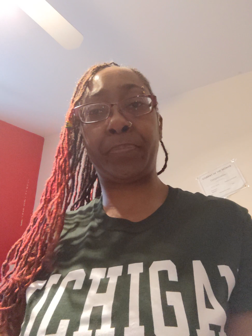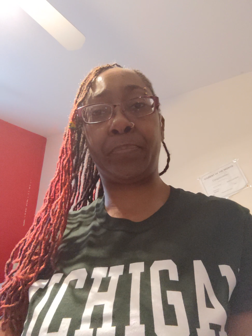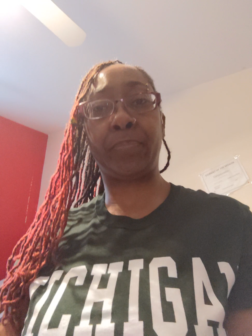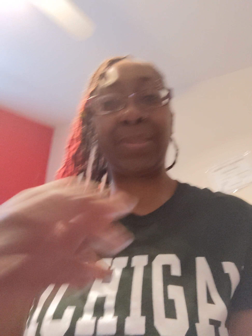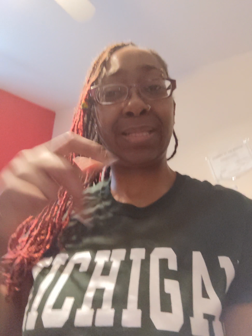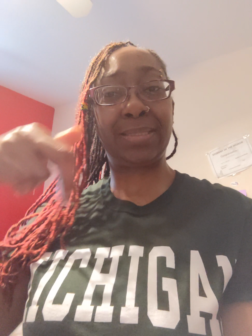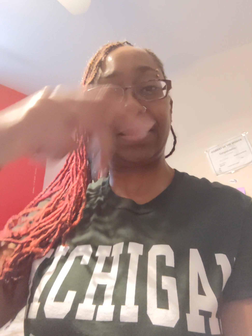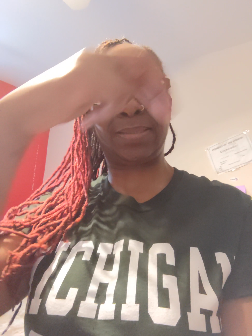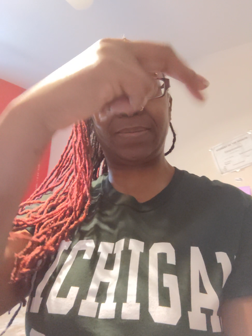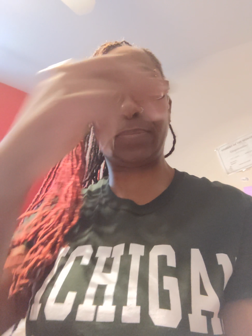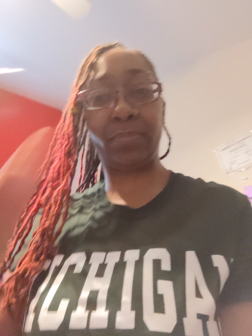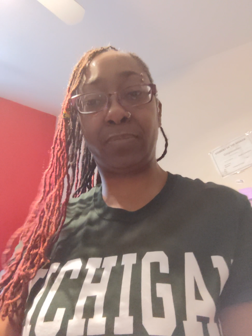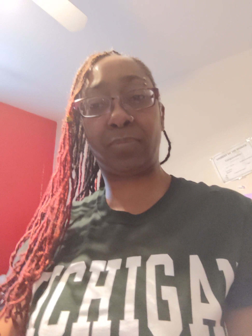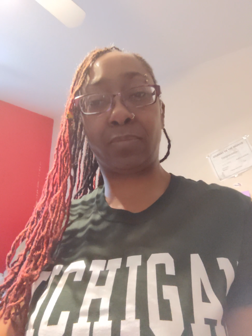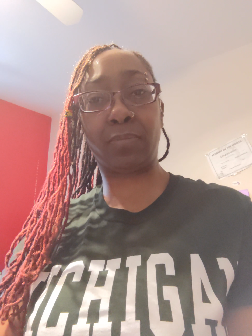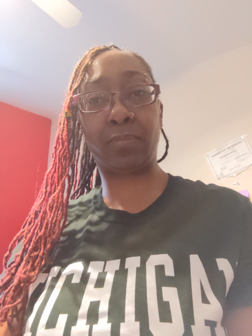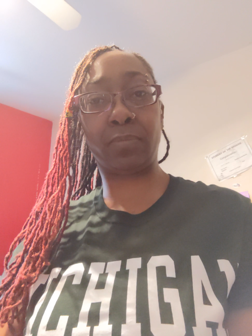stairs